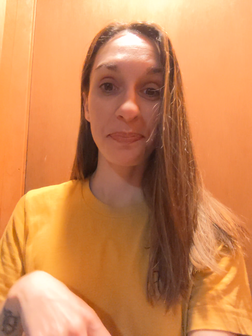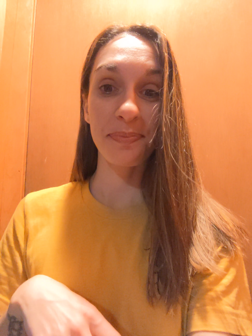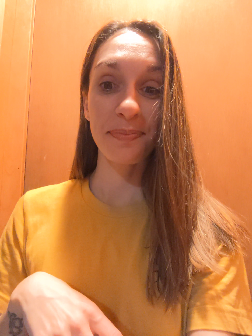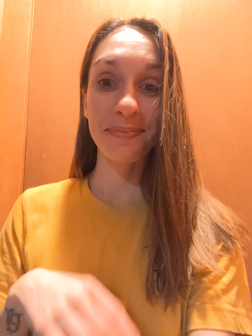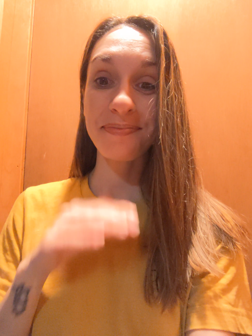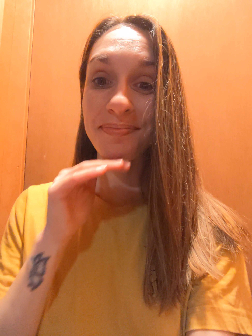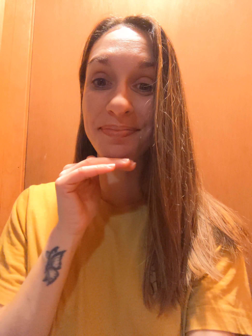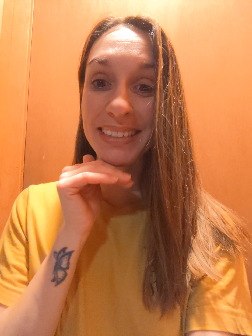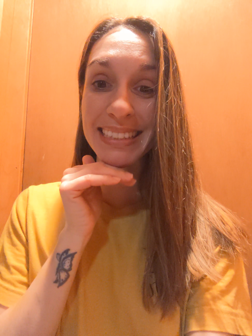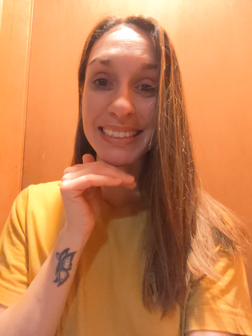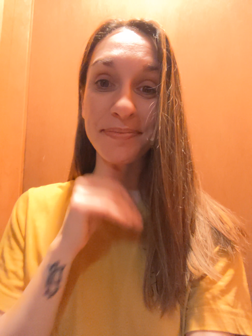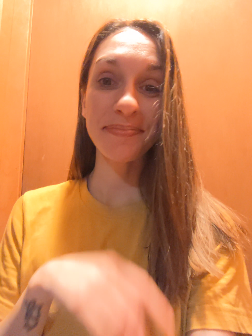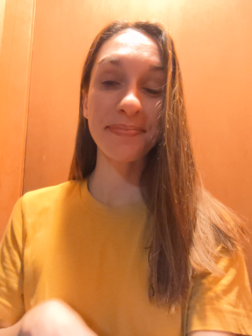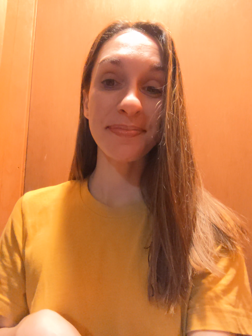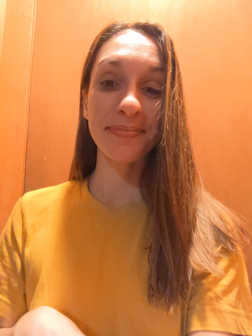pig